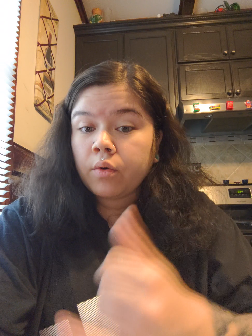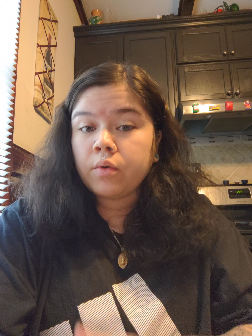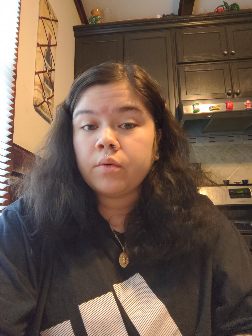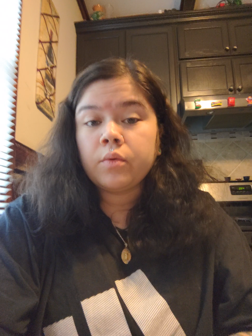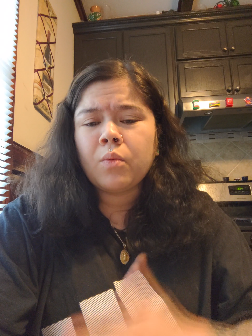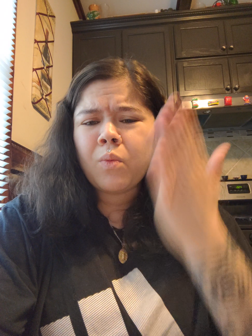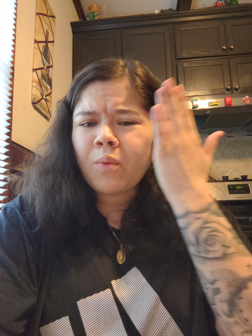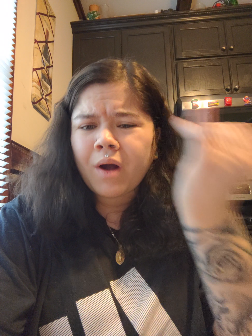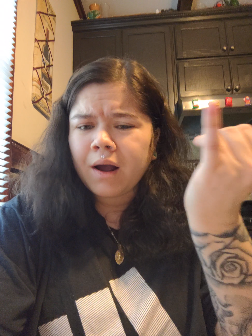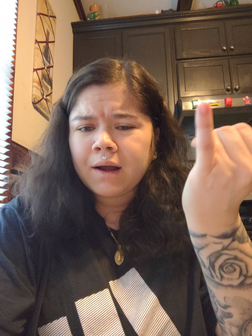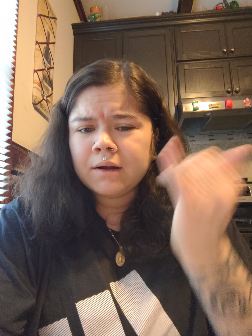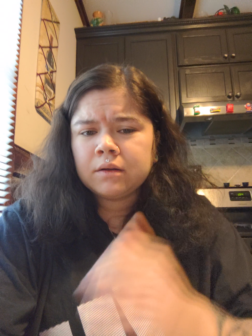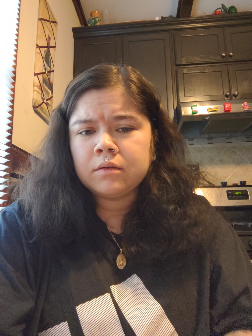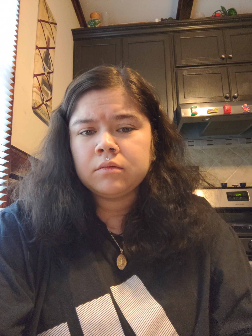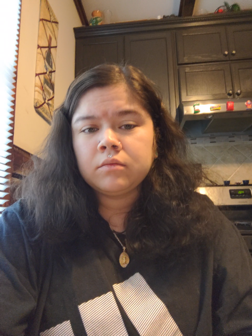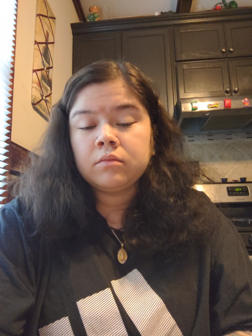why